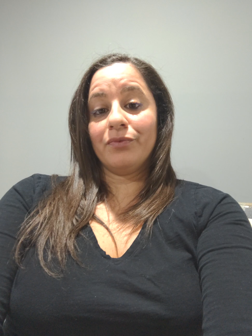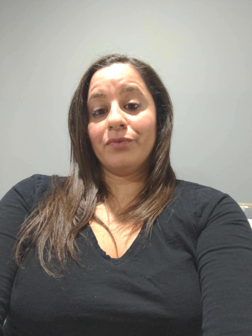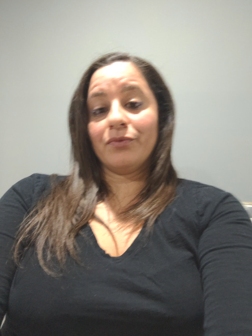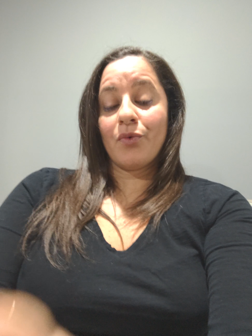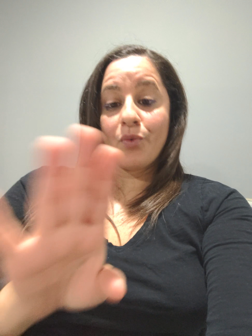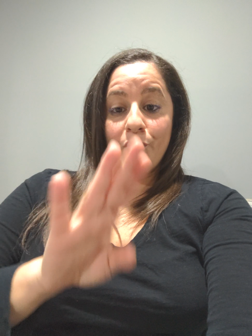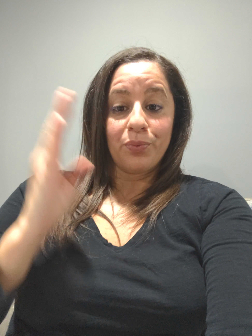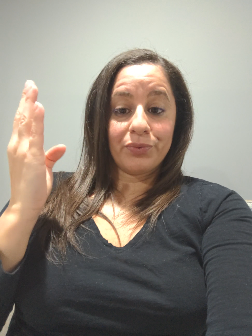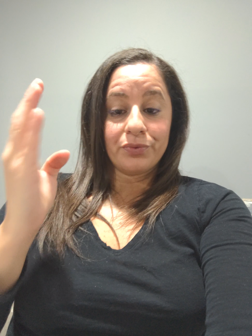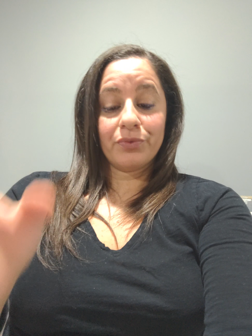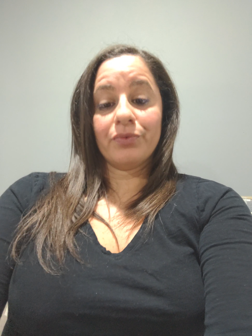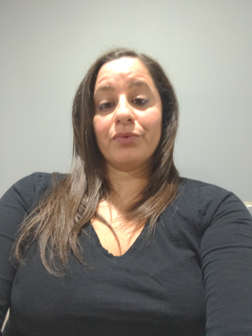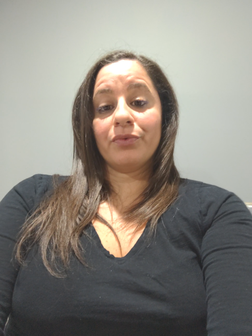open